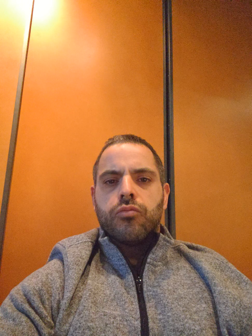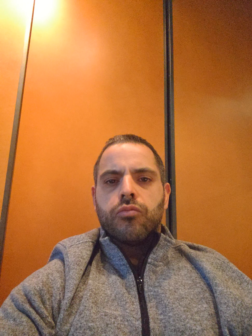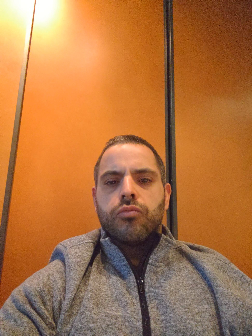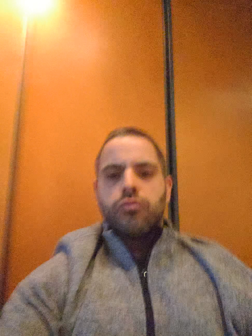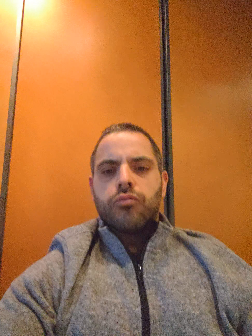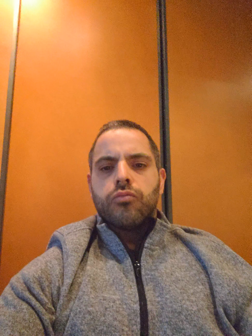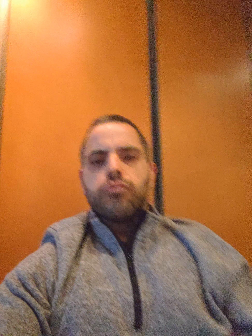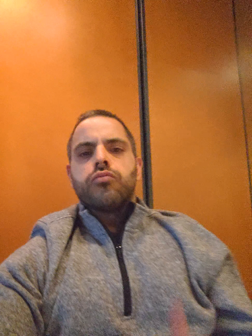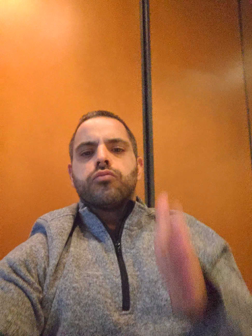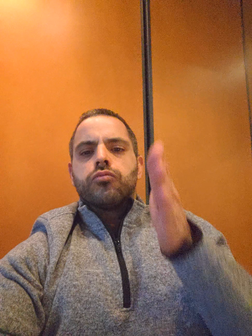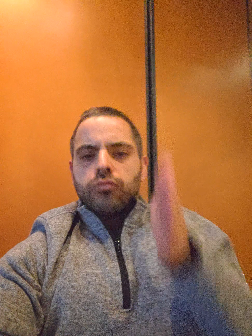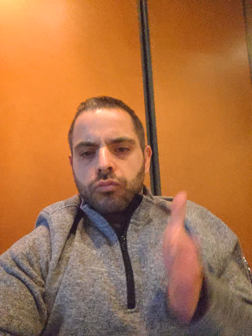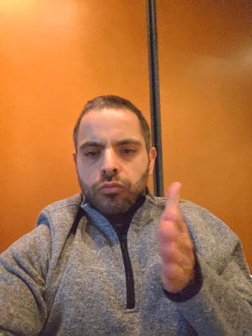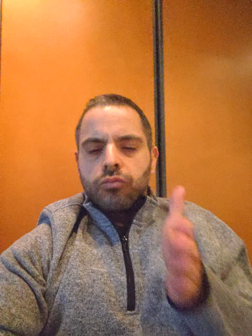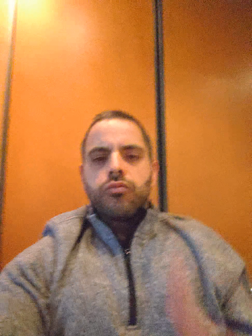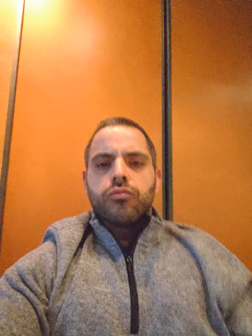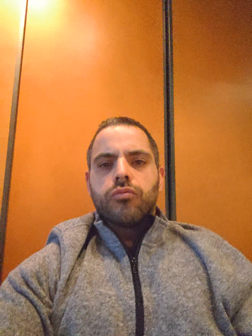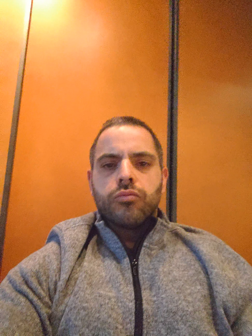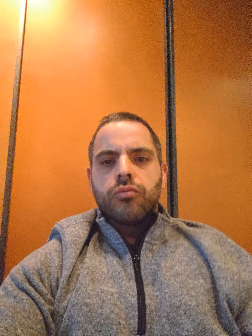person